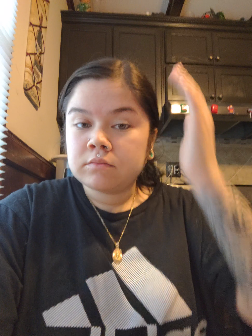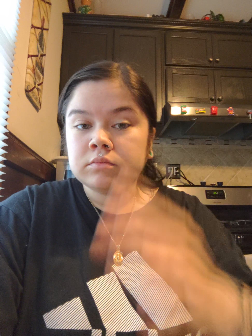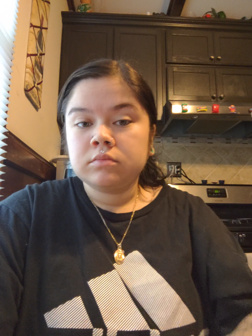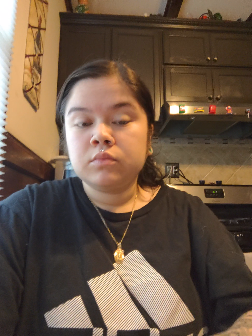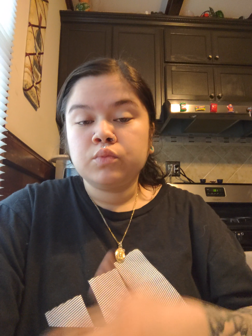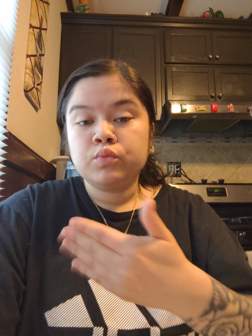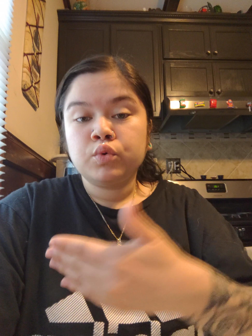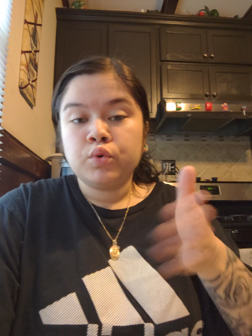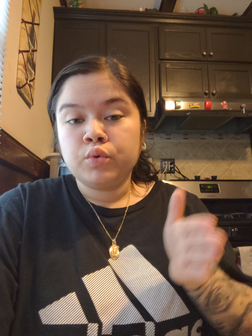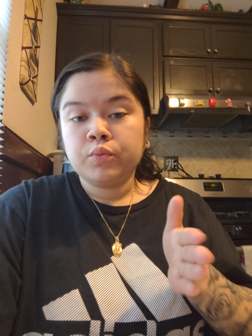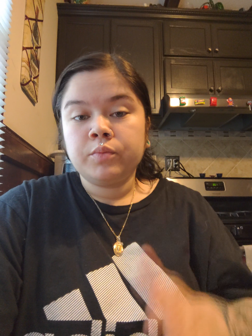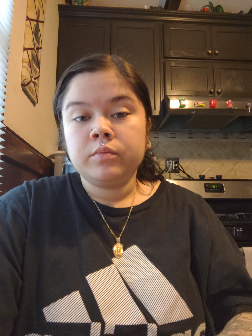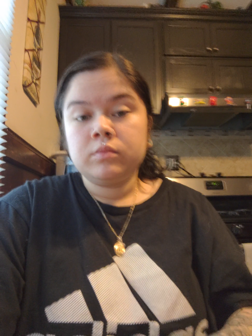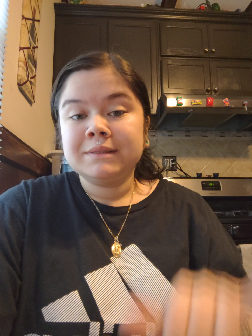room